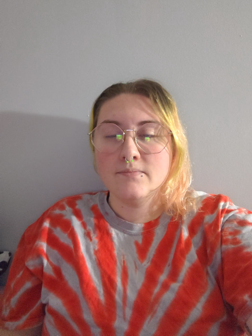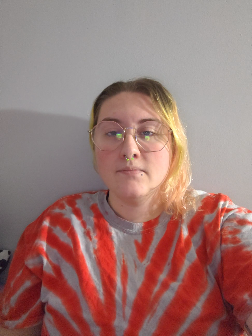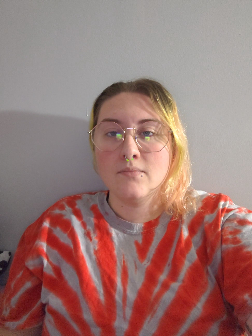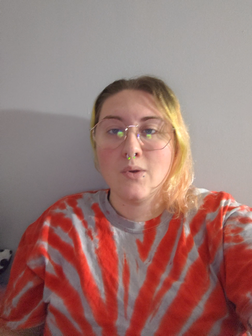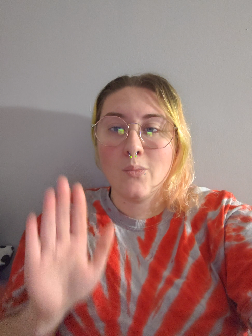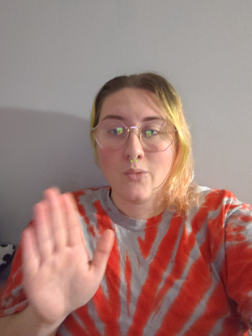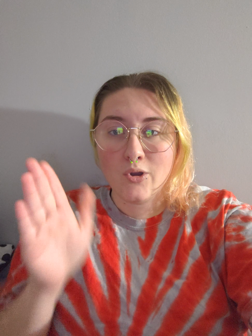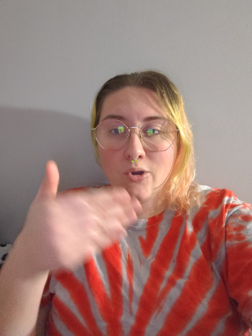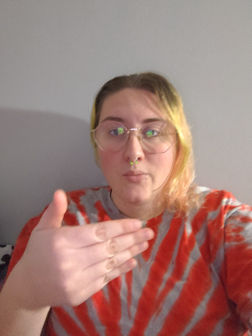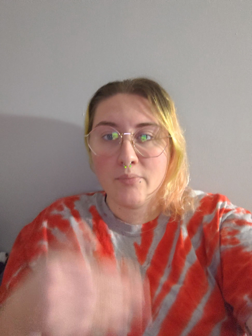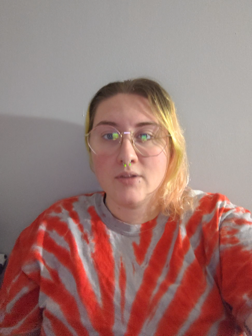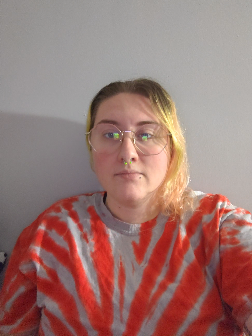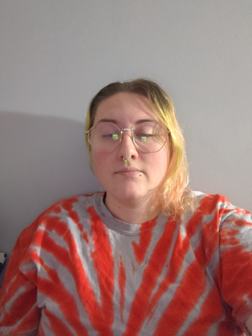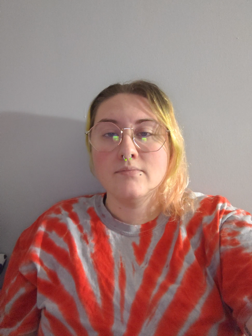room